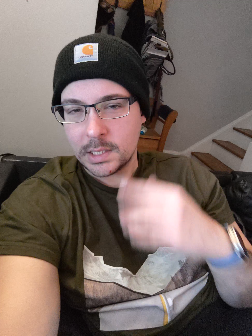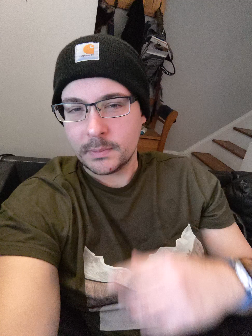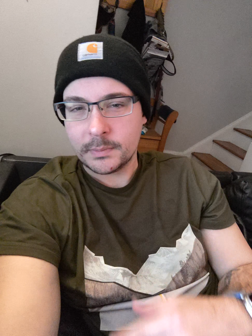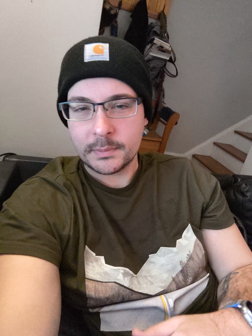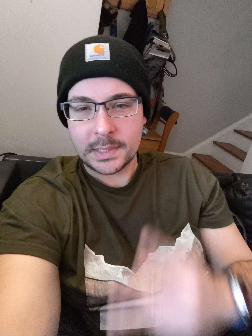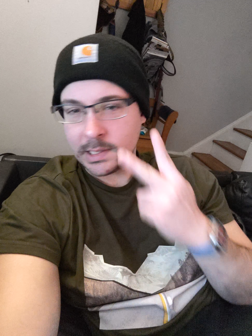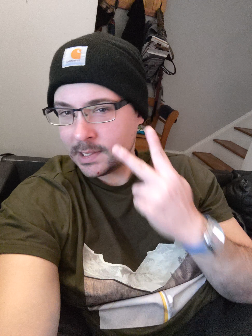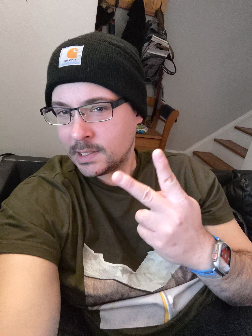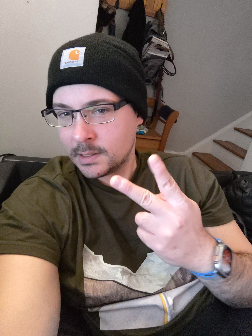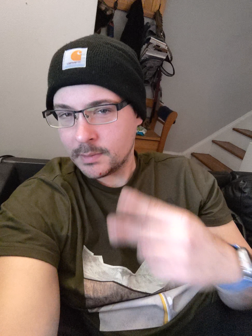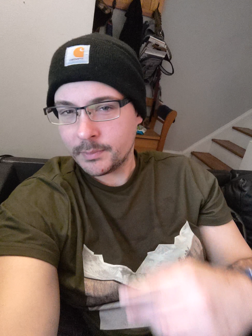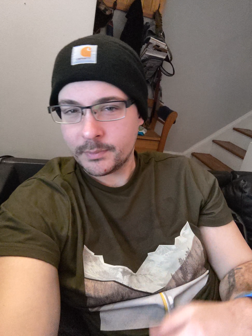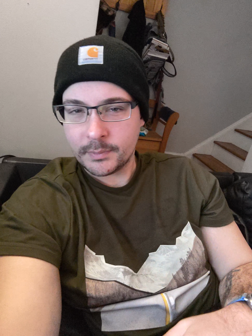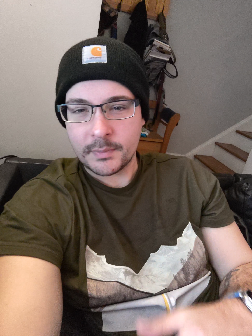see